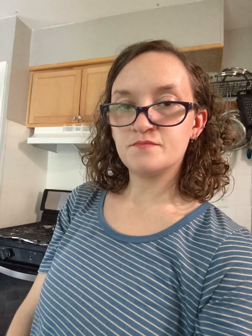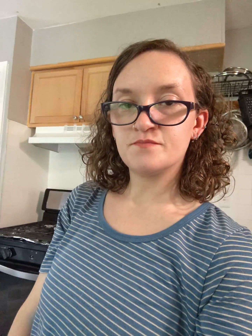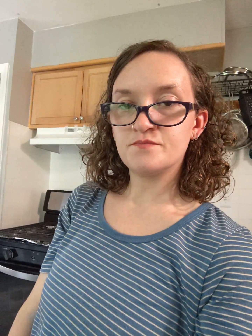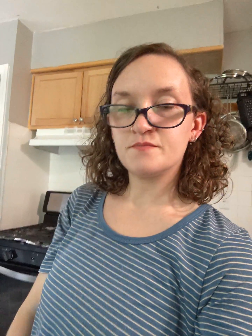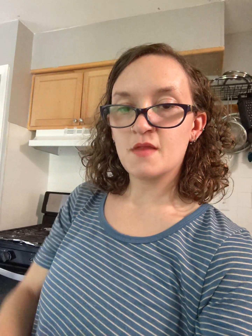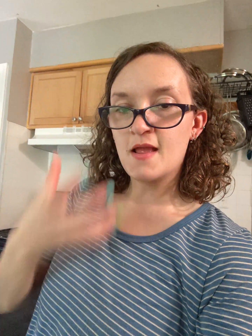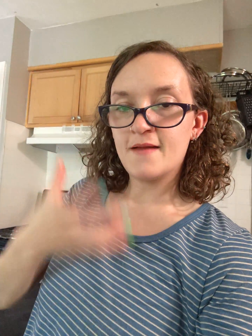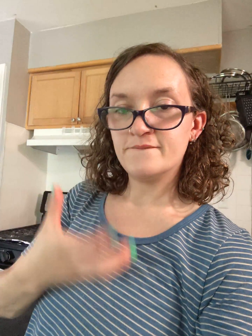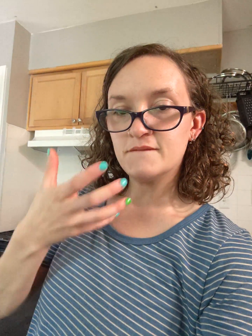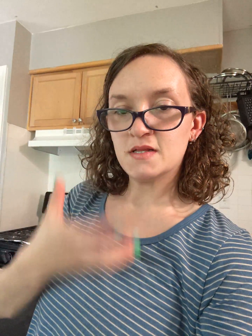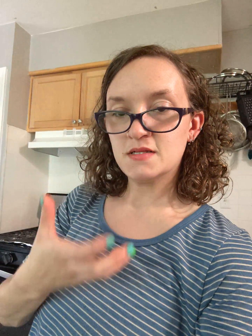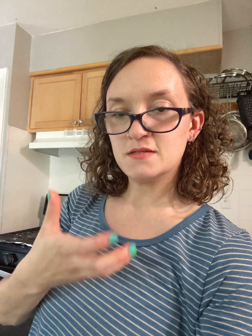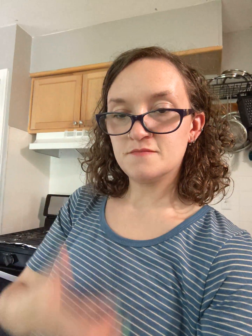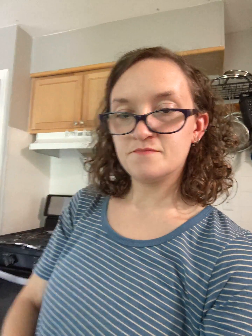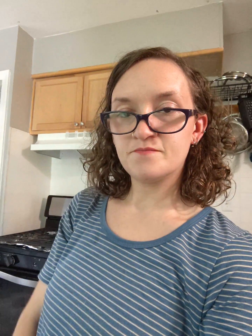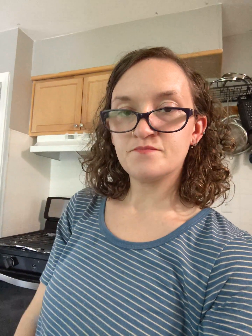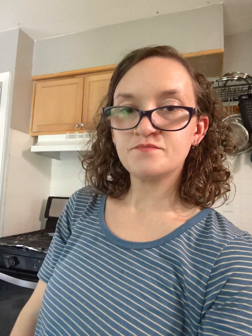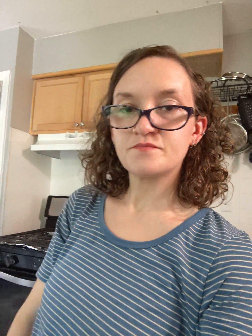heavy